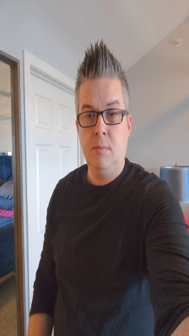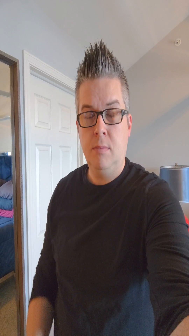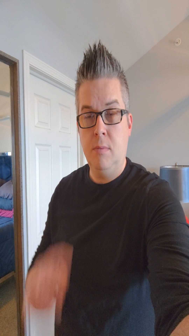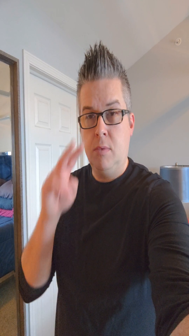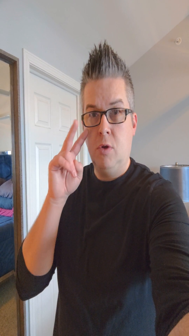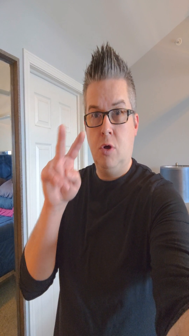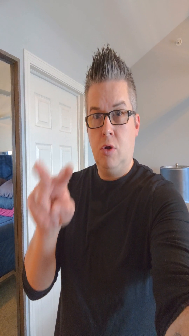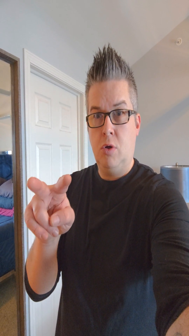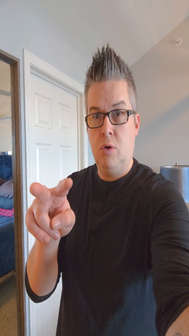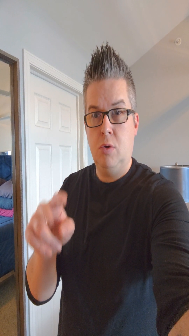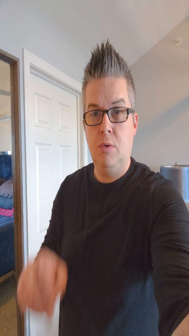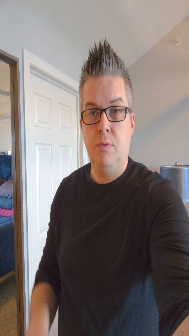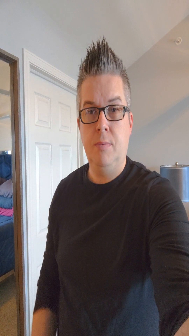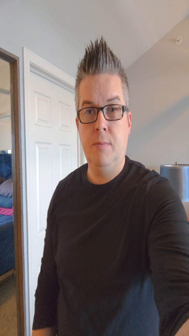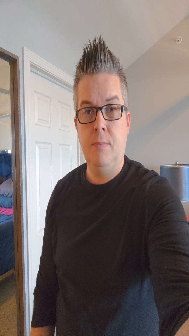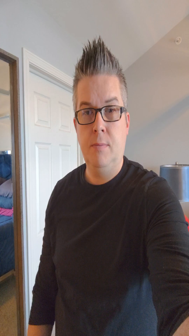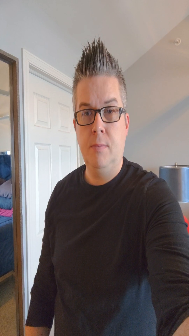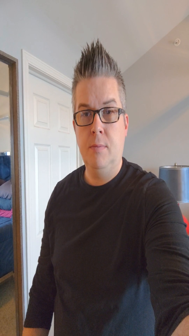look